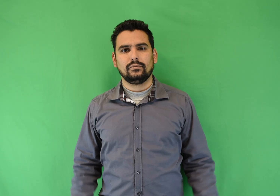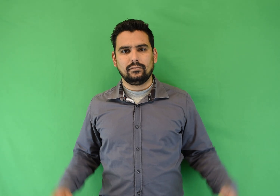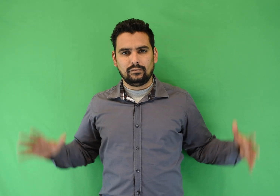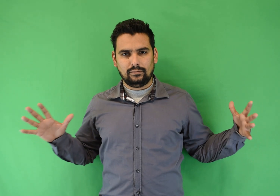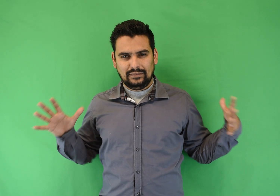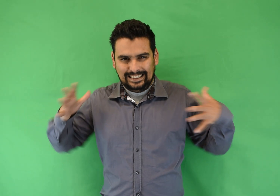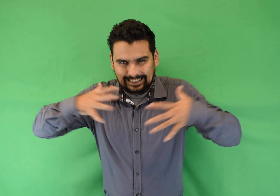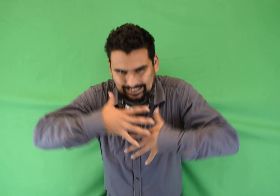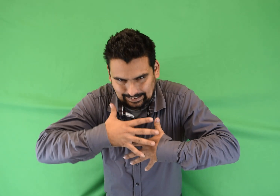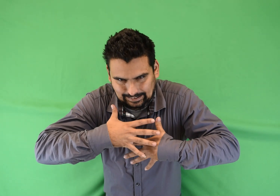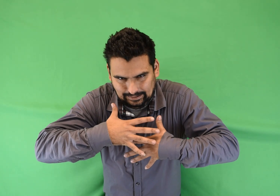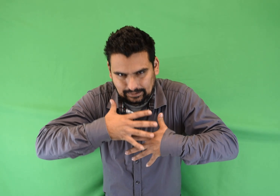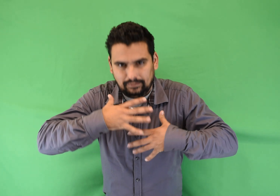opresión en pecho